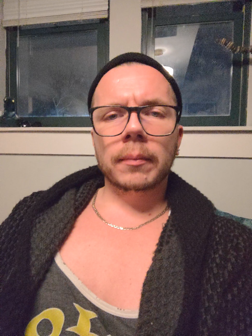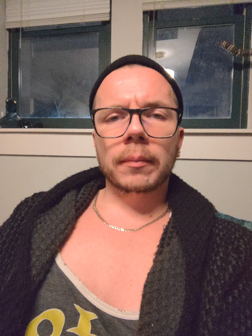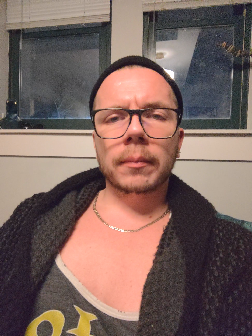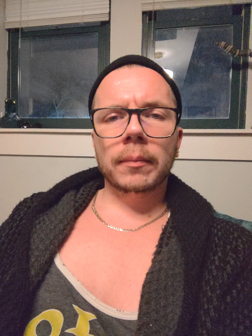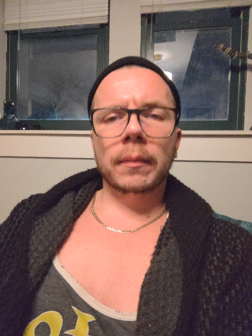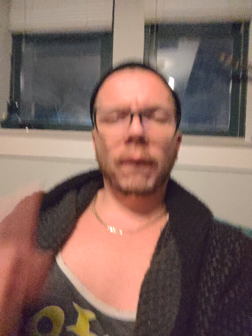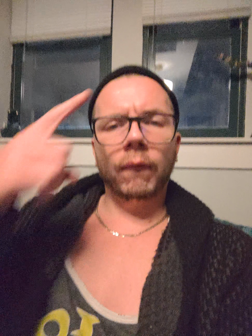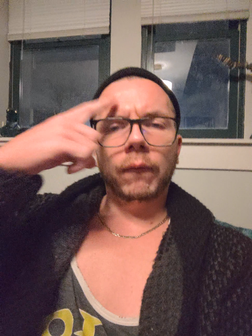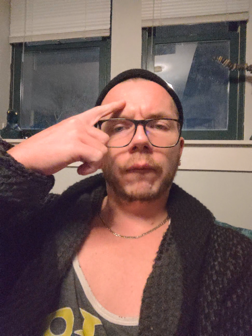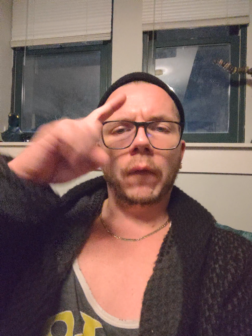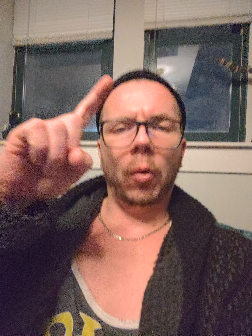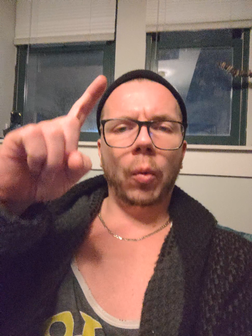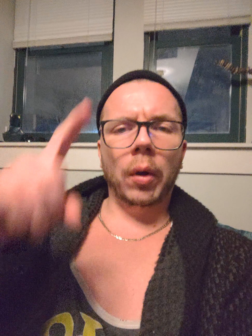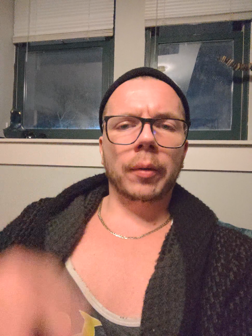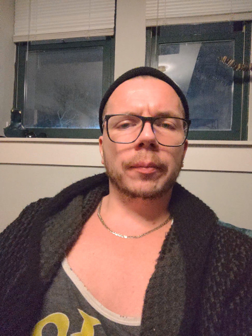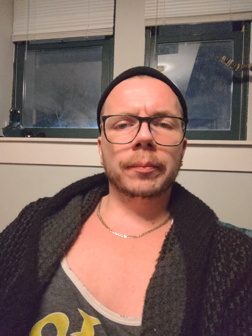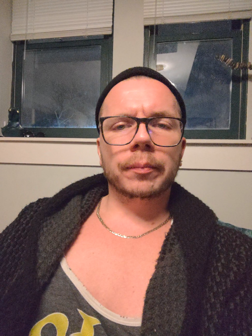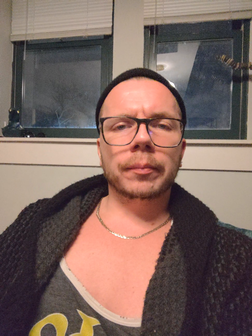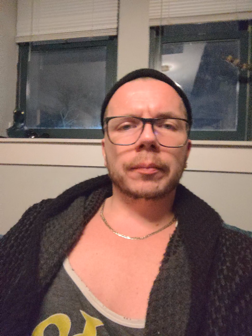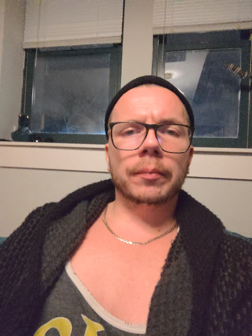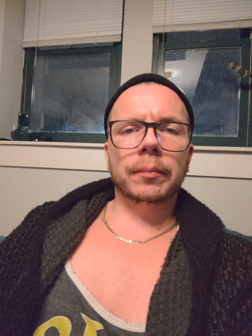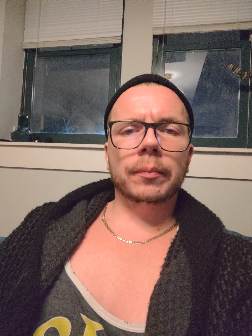for